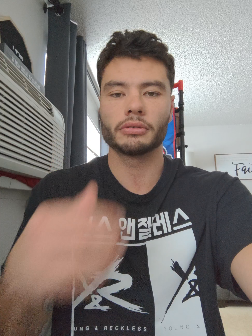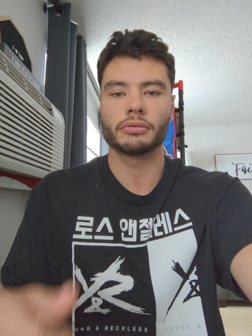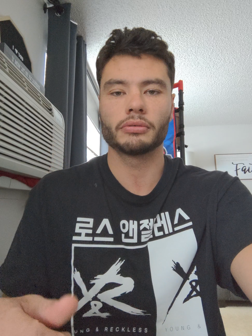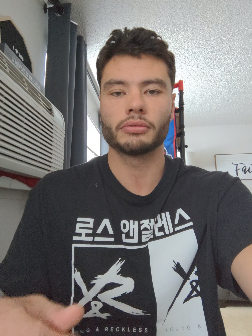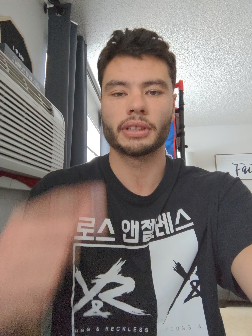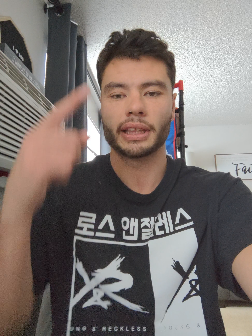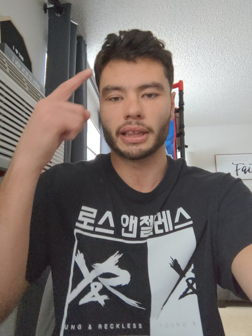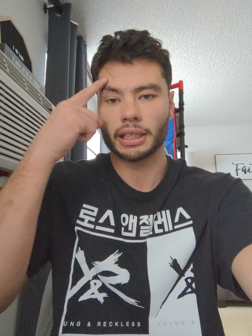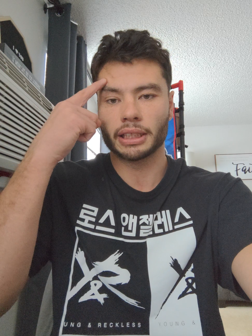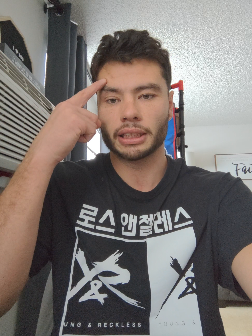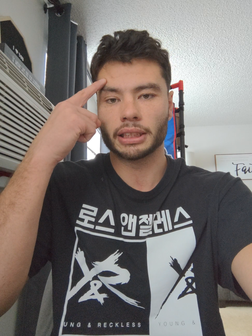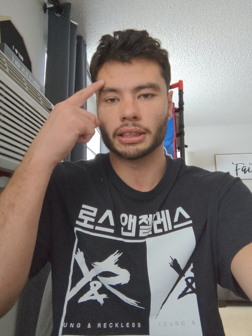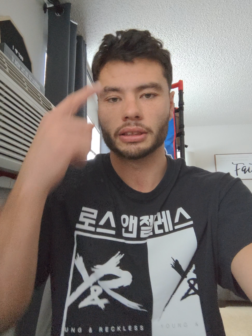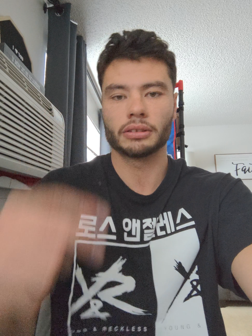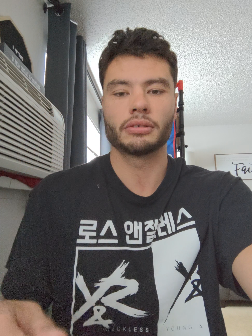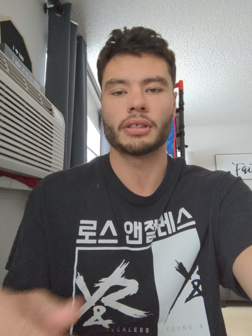think